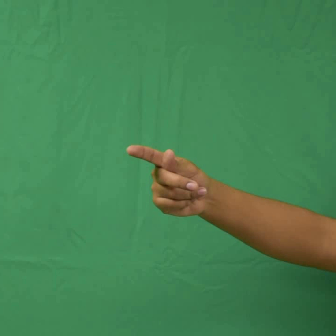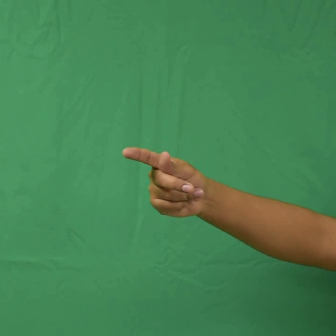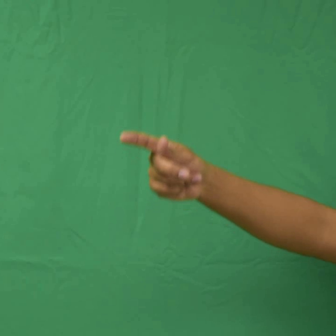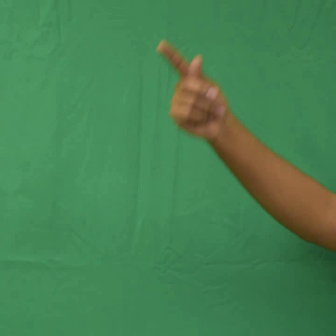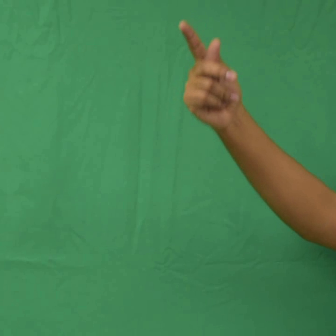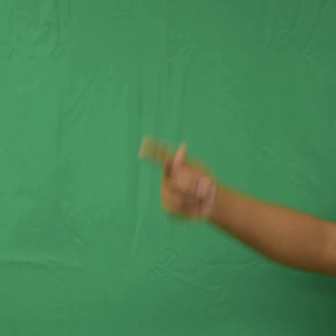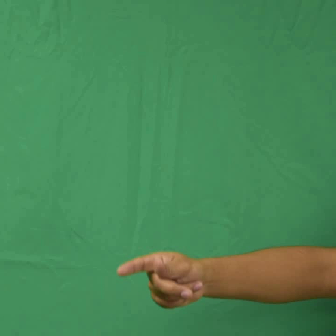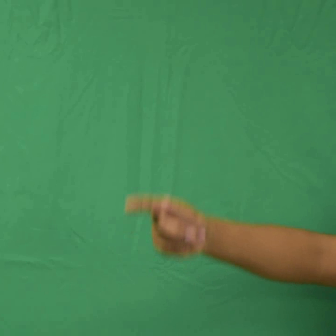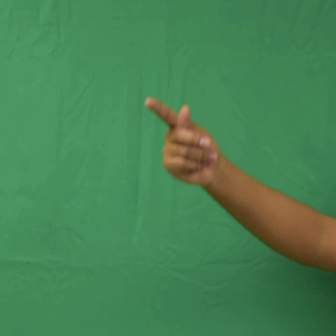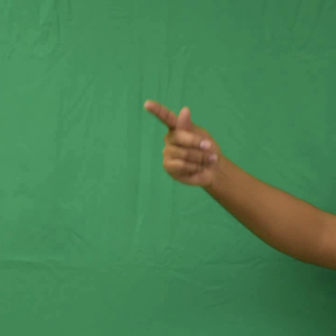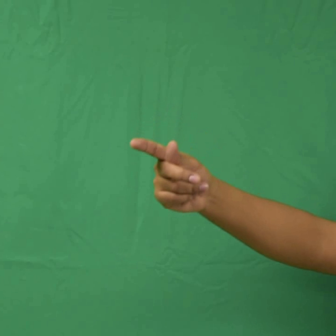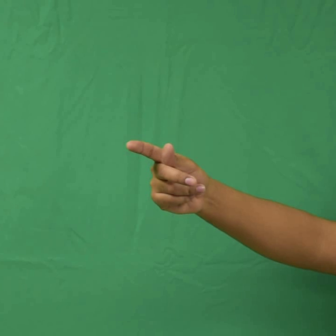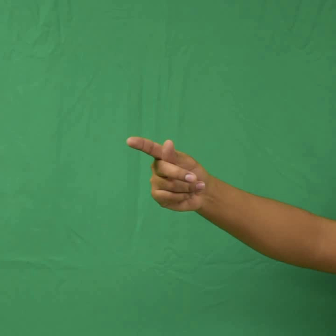K